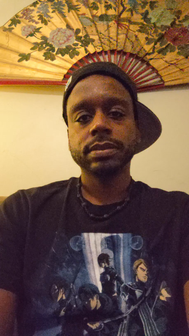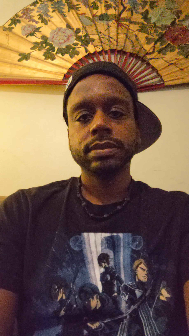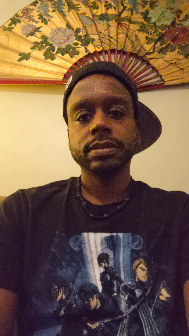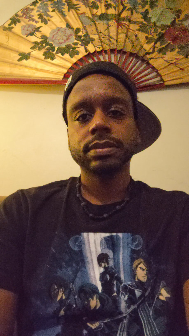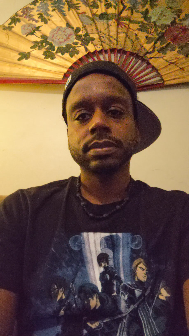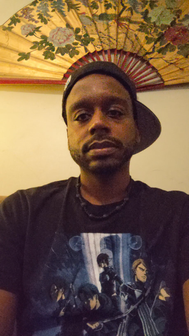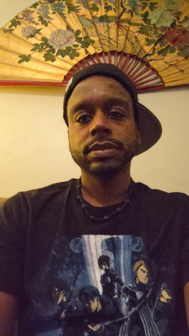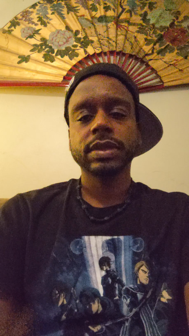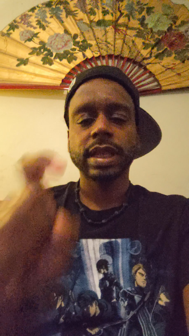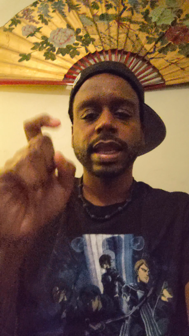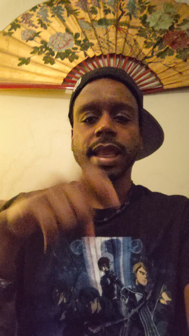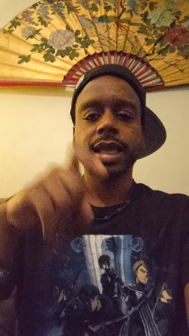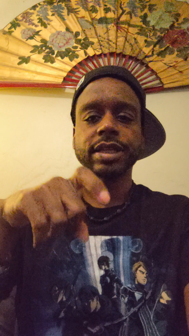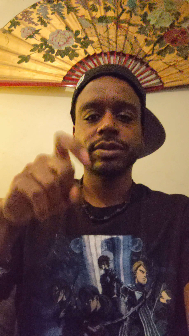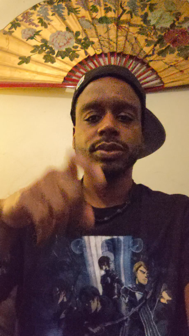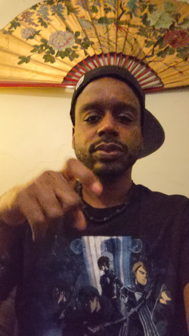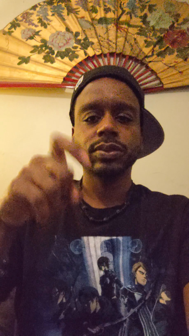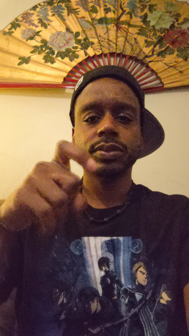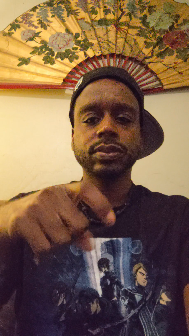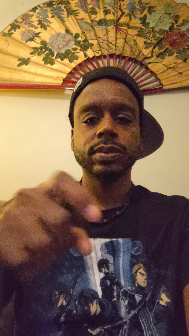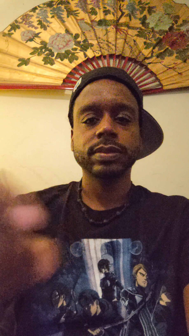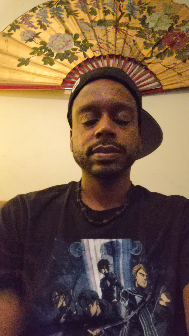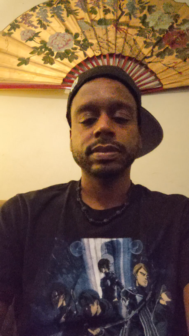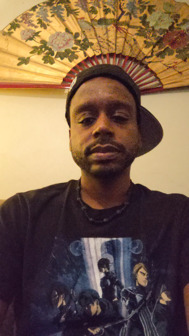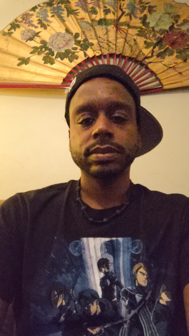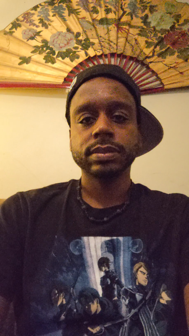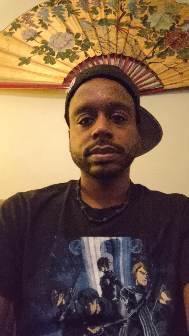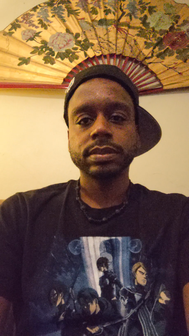need